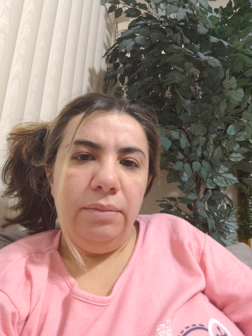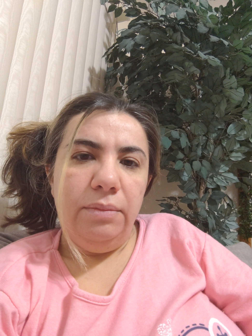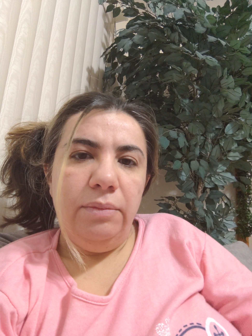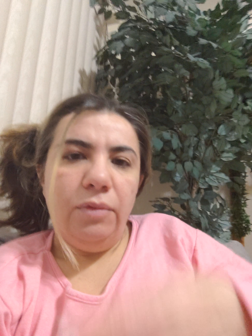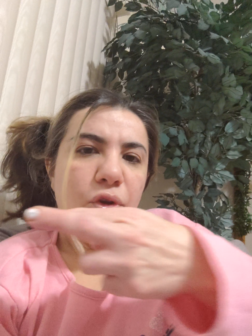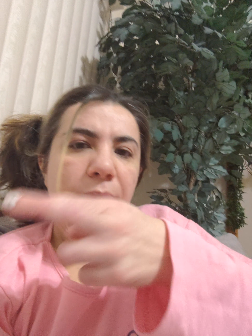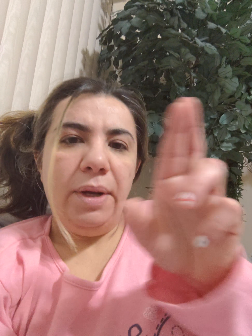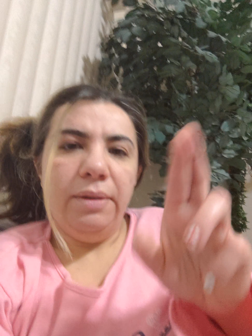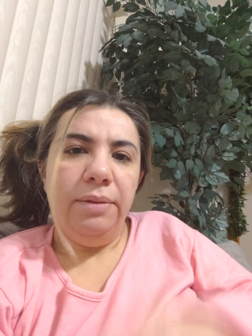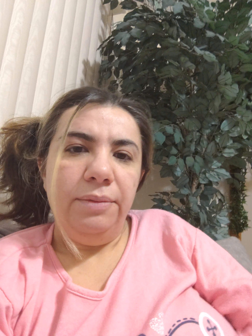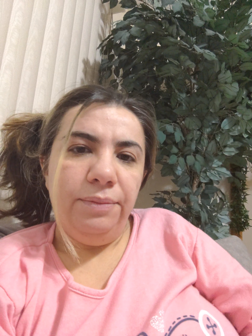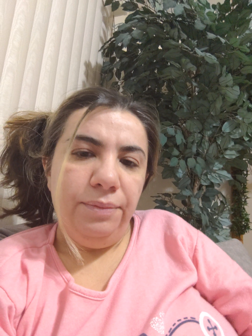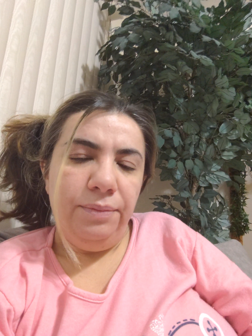room